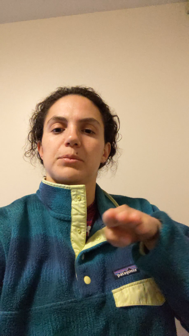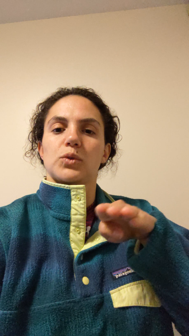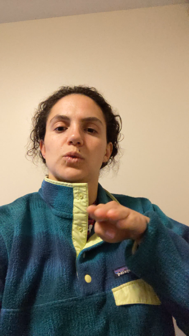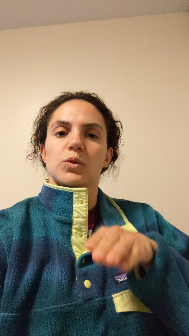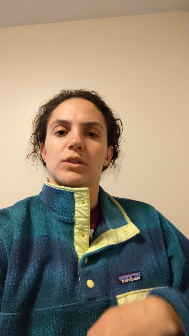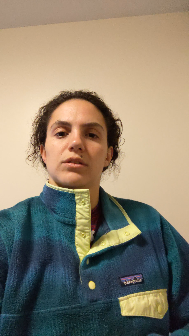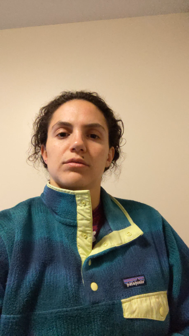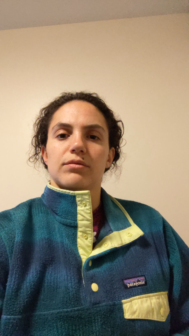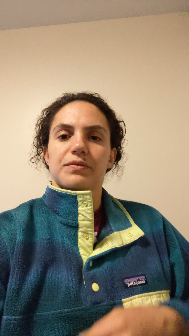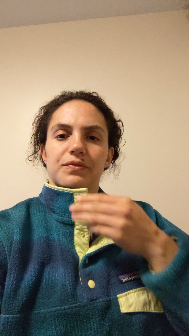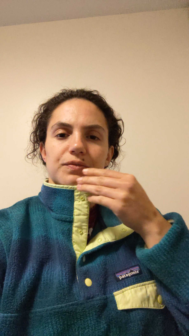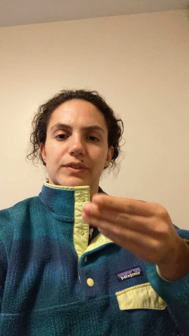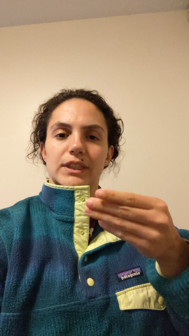feed